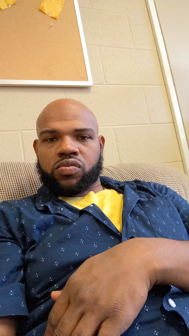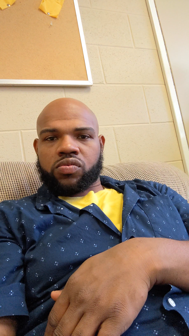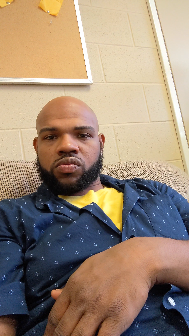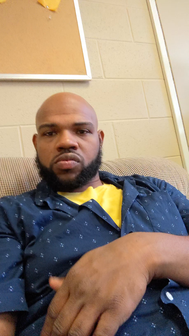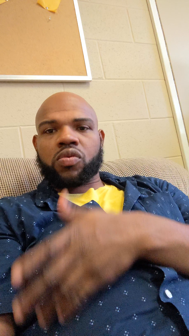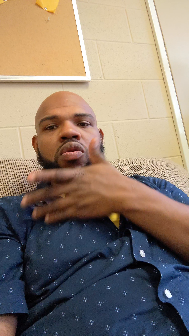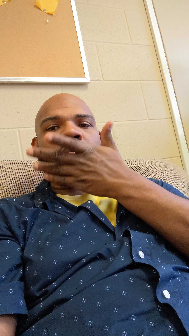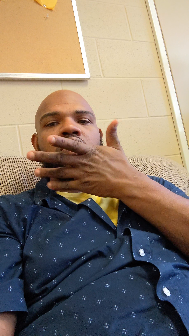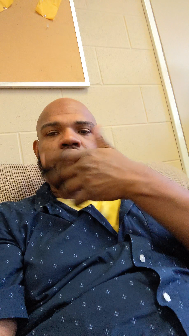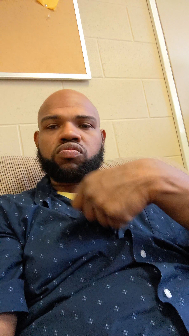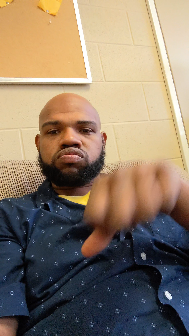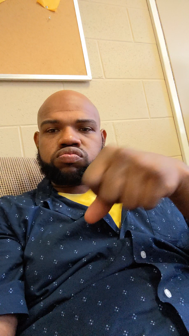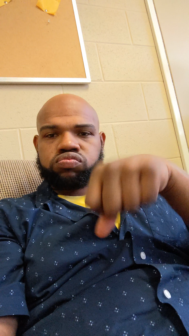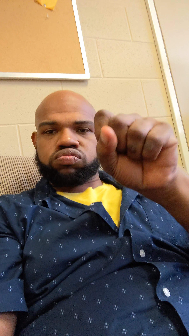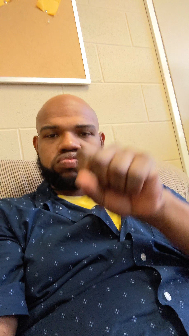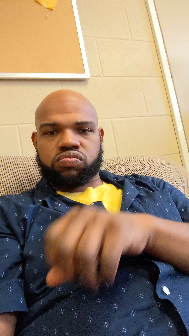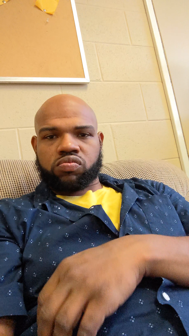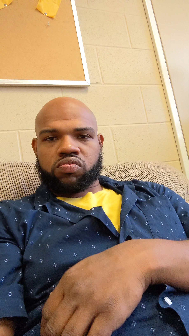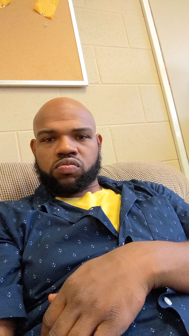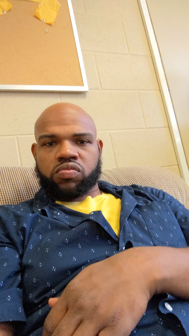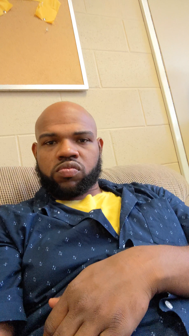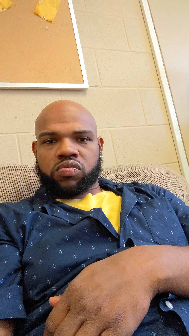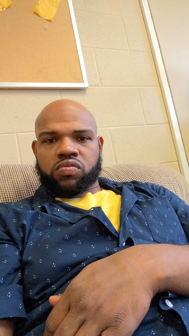lawn mower